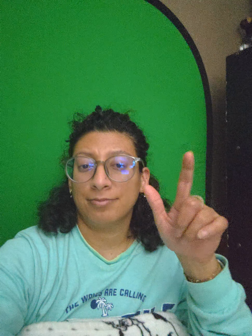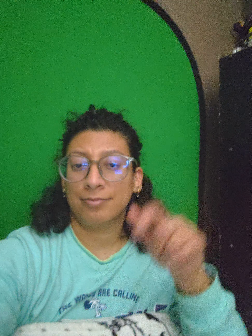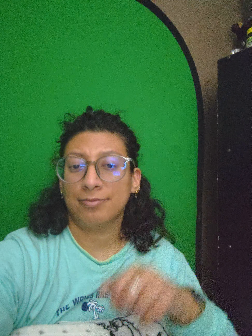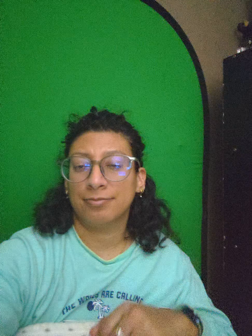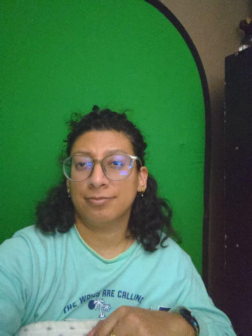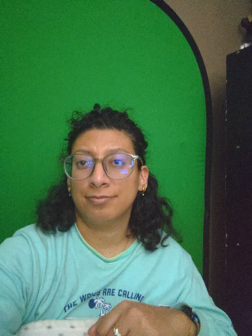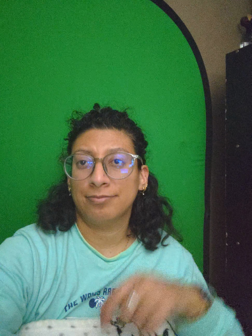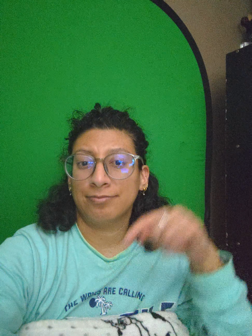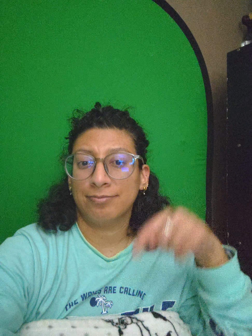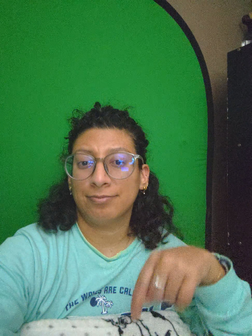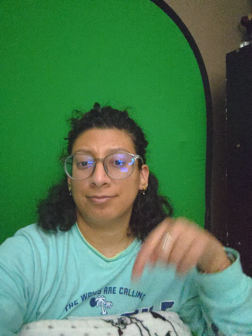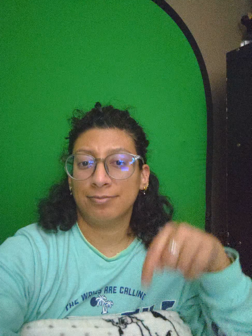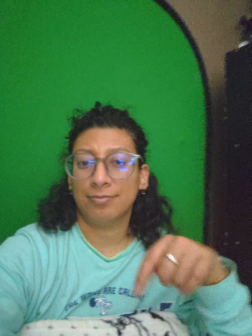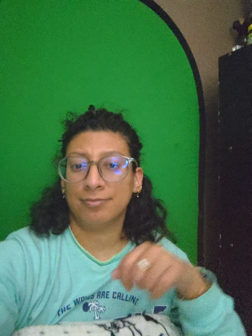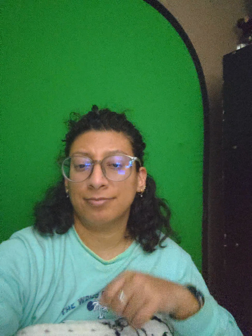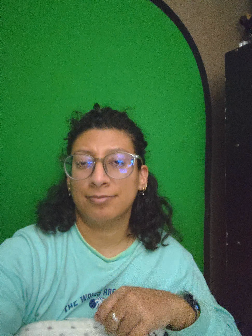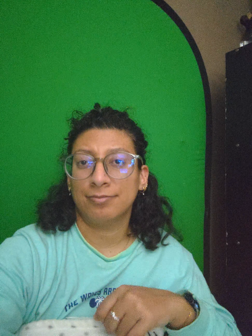feet